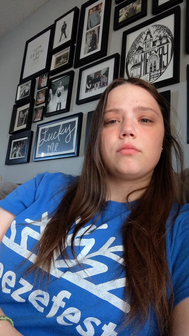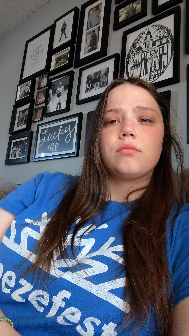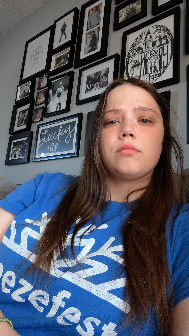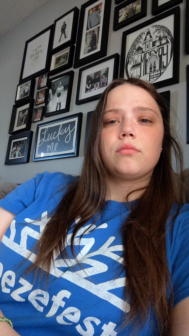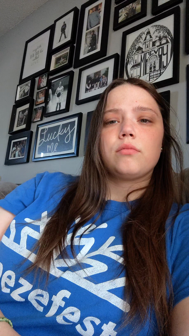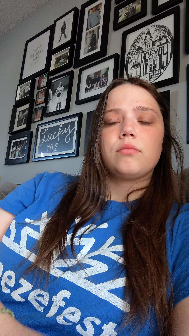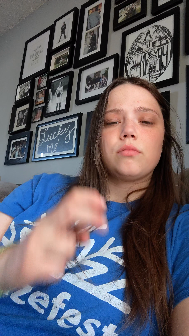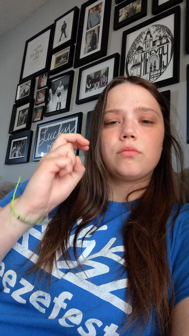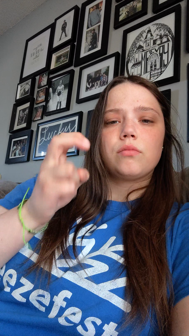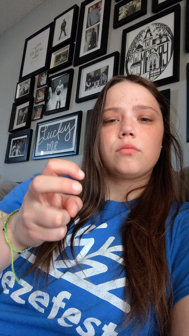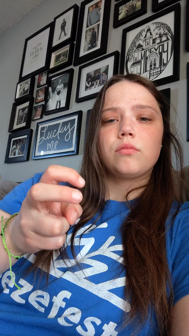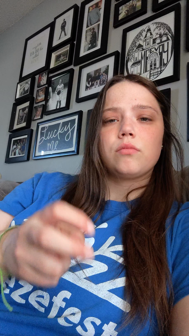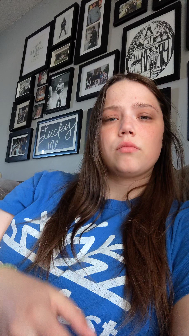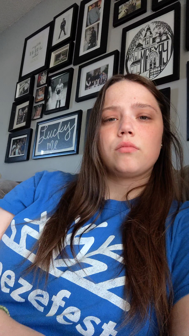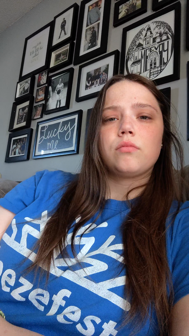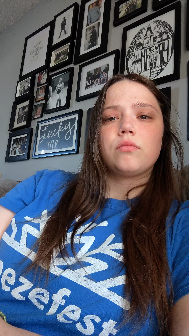hard